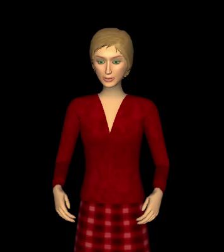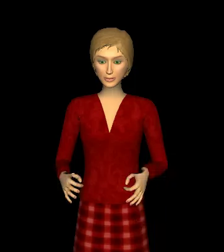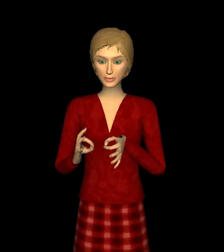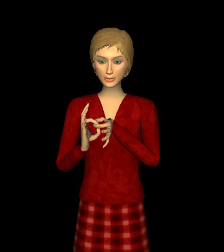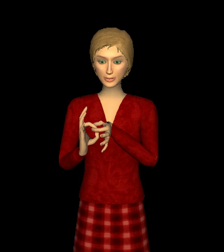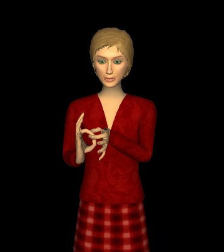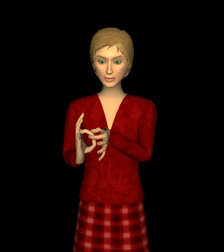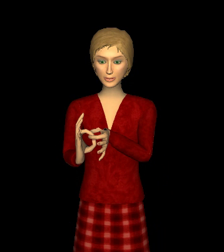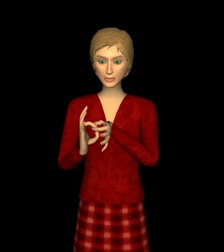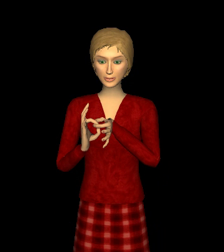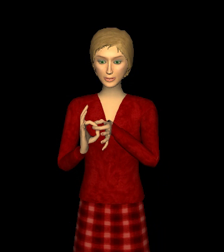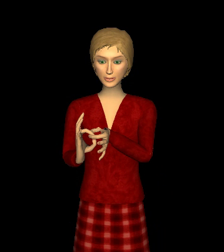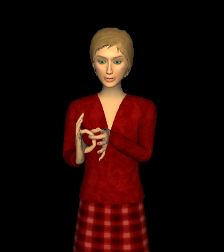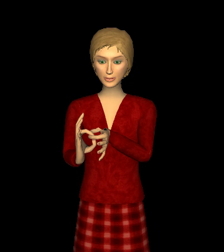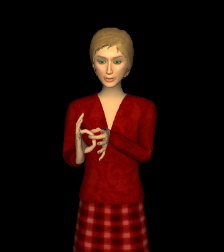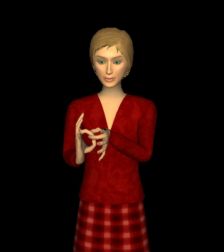علاقة